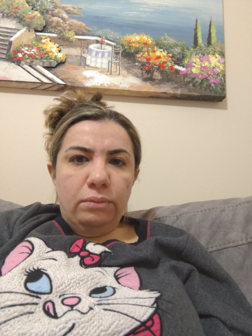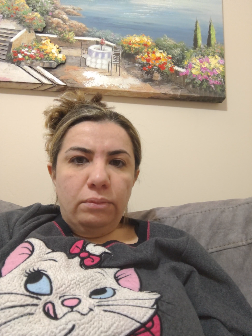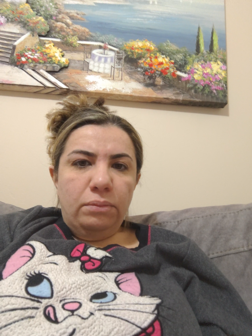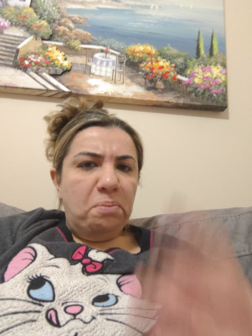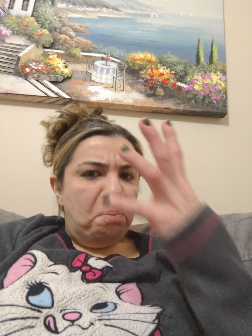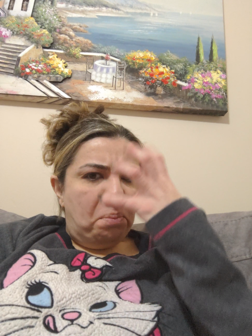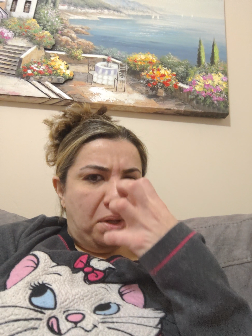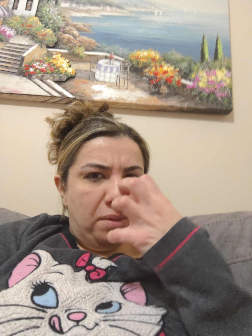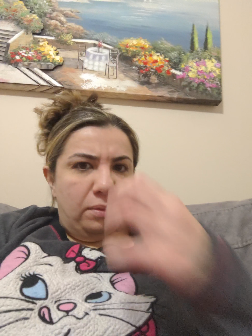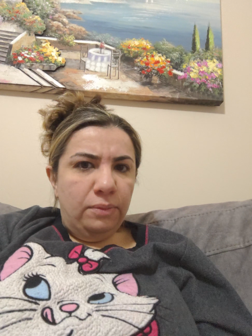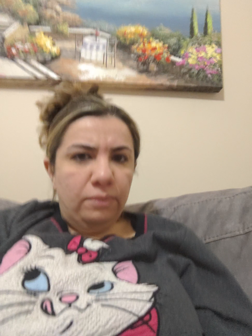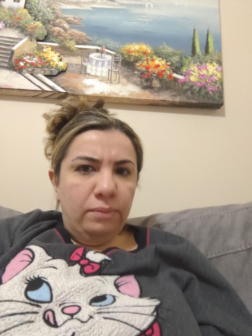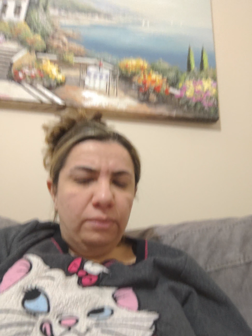mad